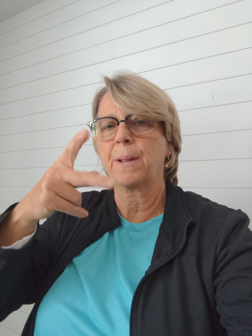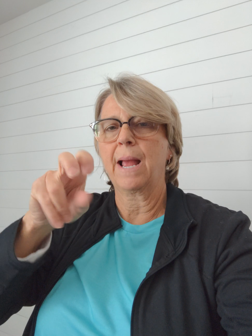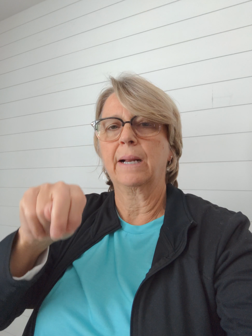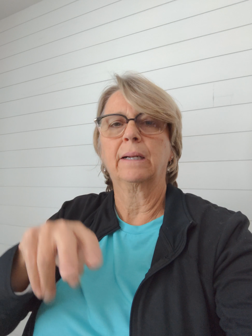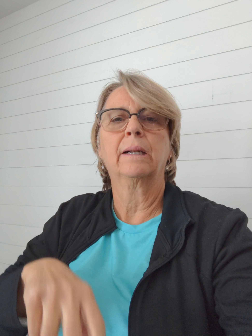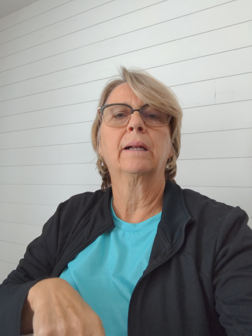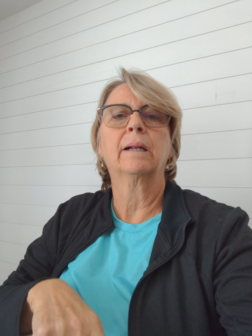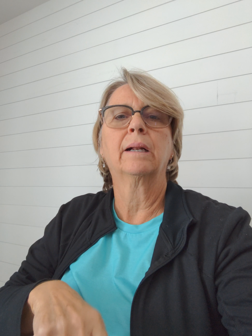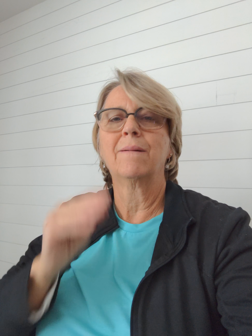pen